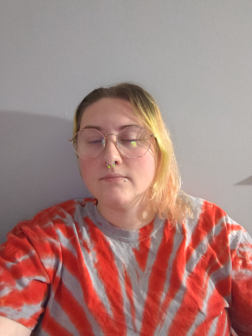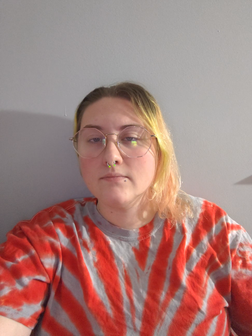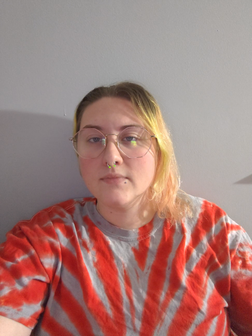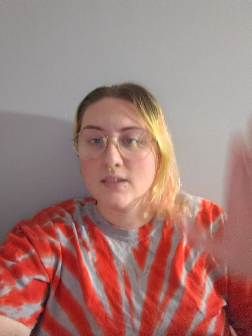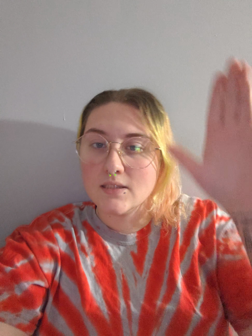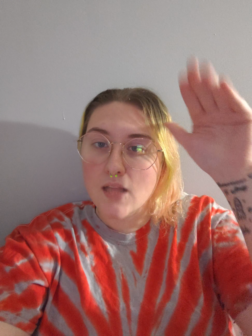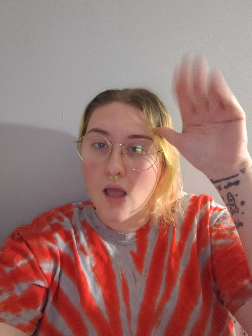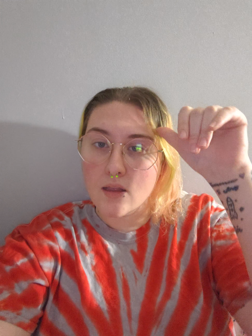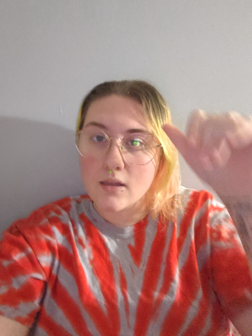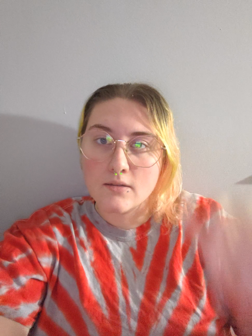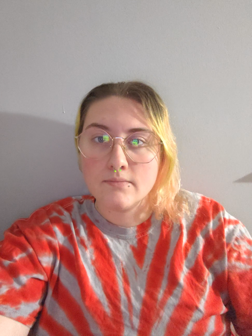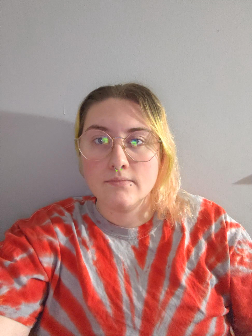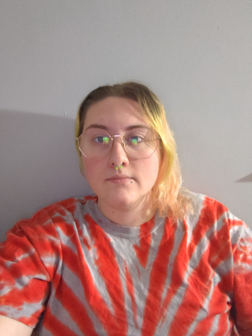donkey